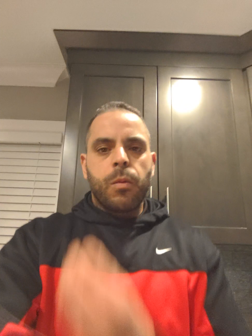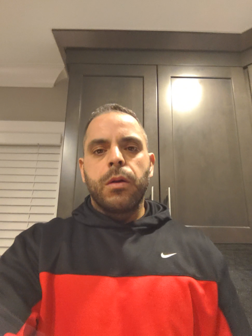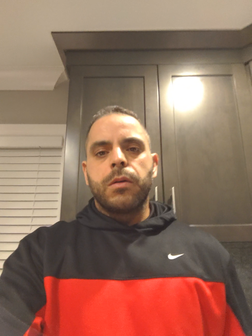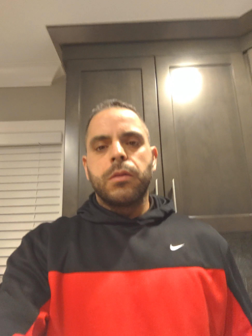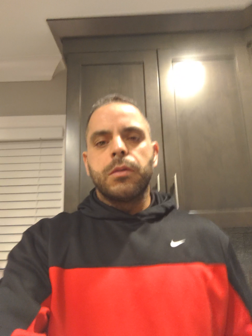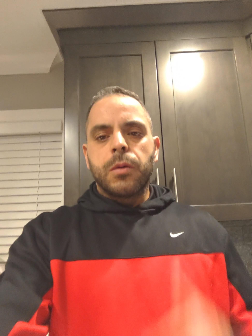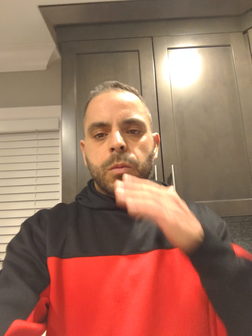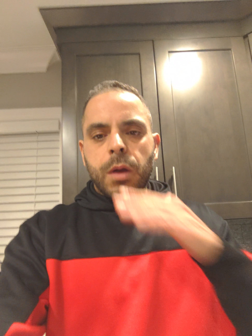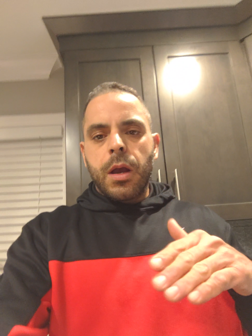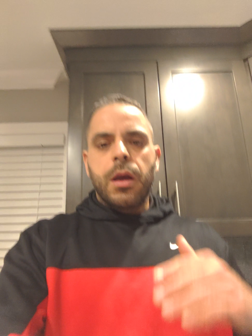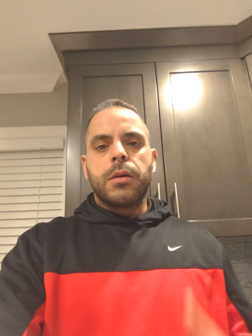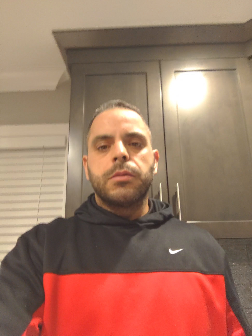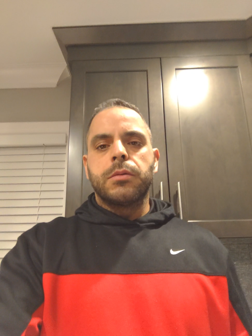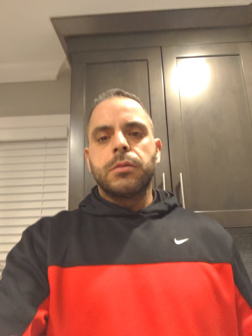quiet